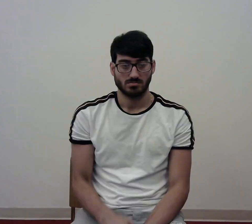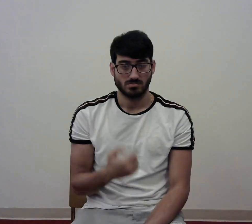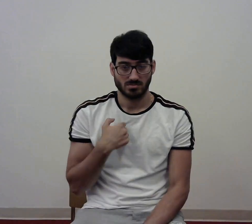mən